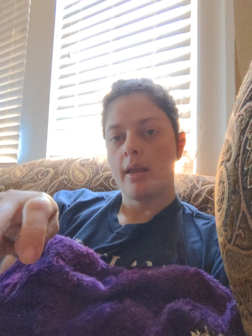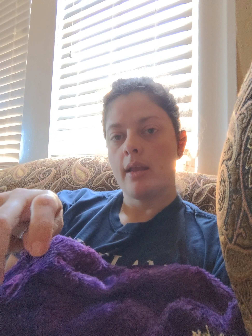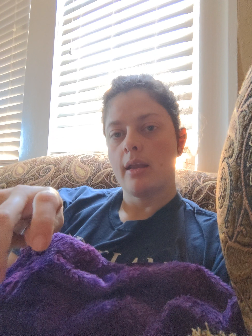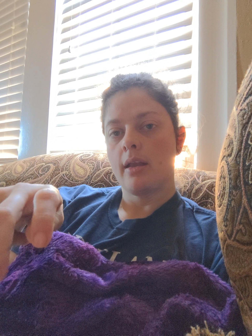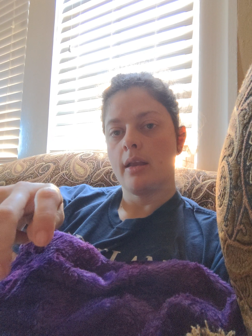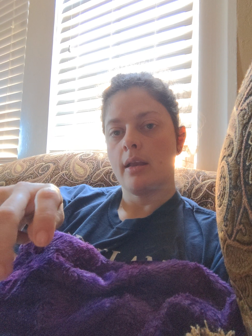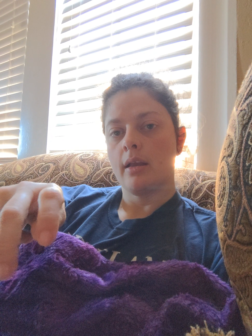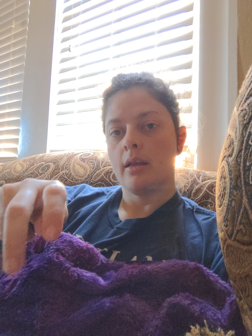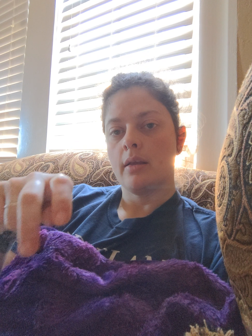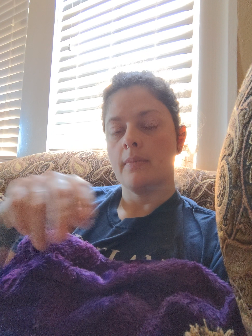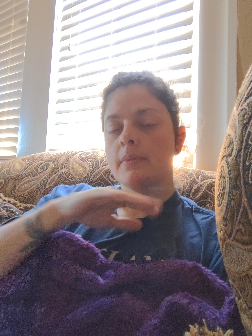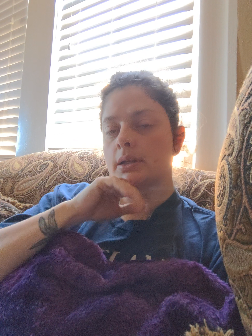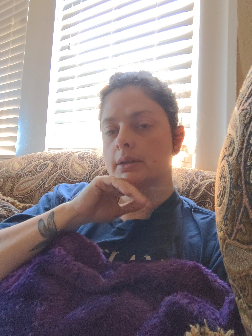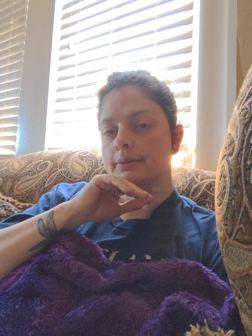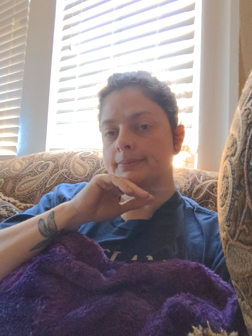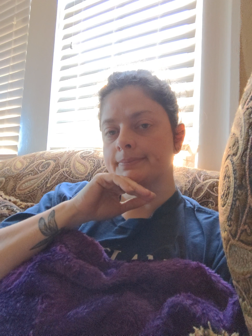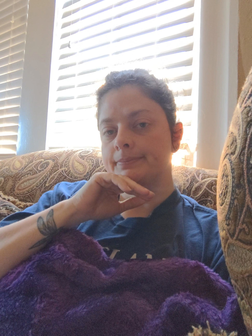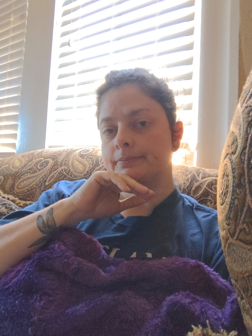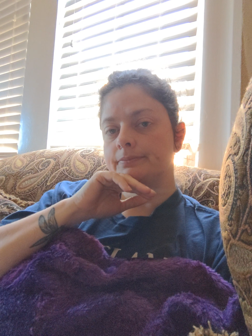pig